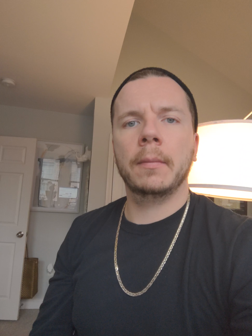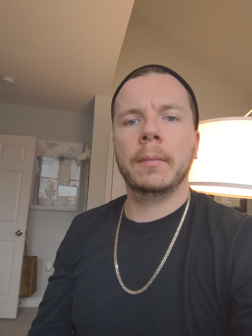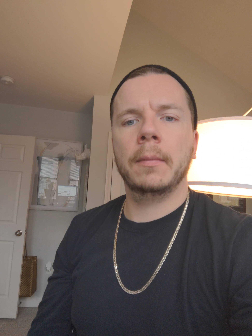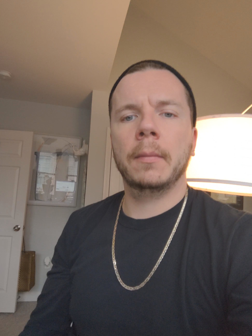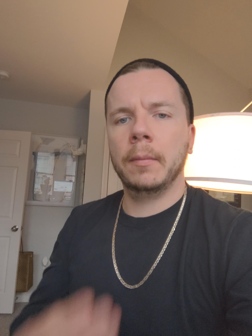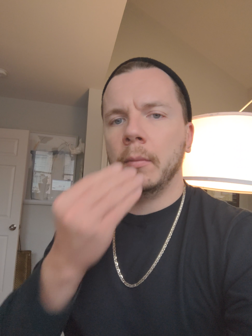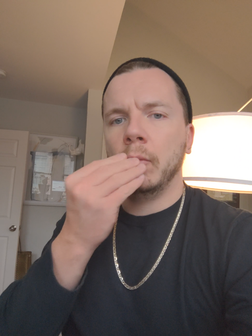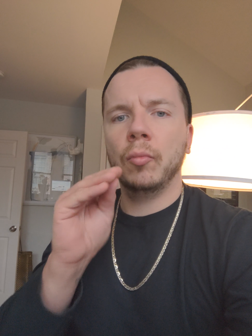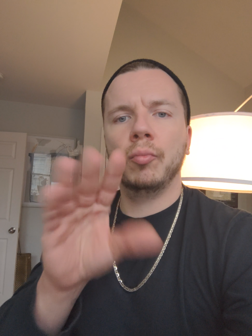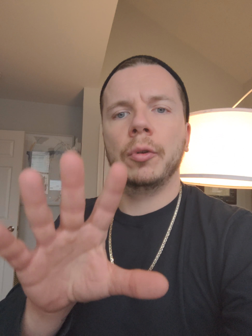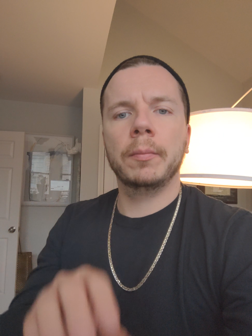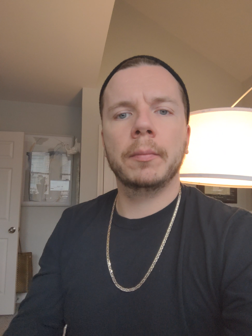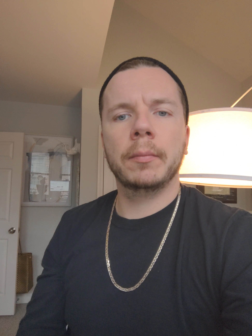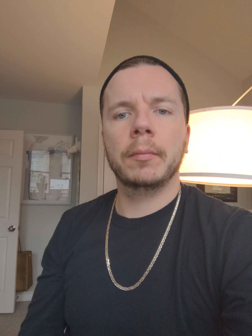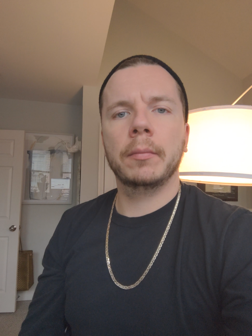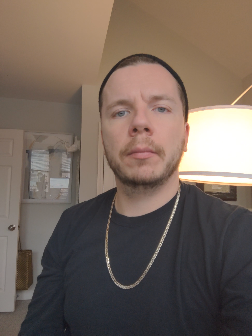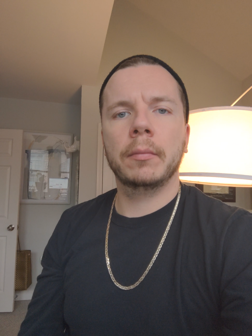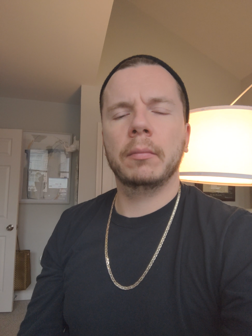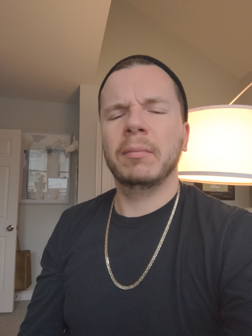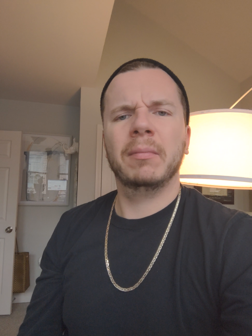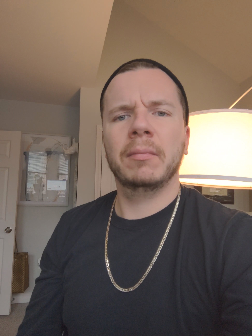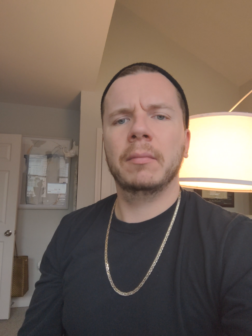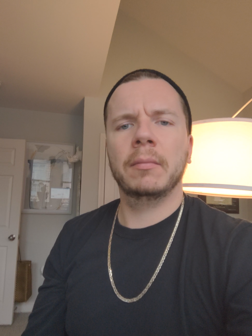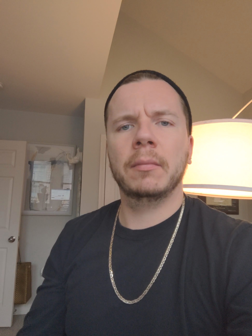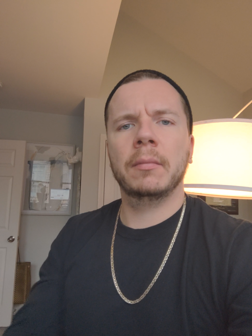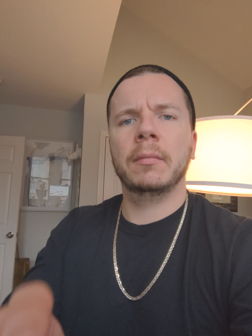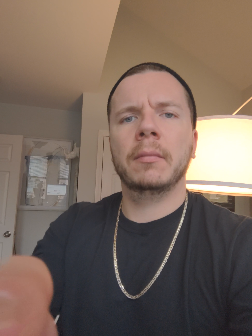kiss